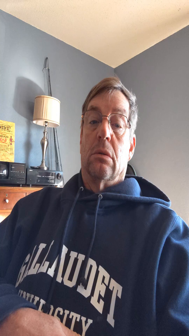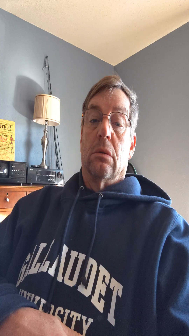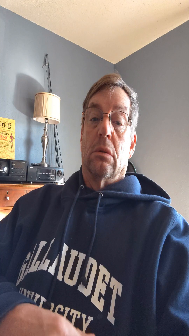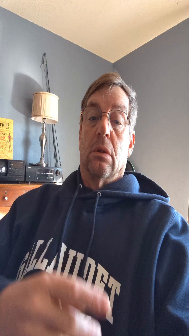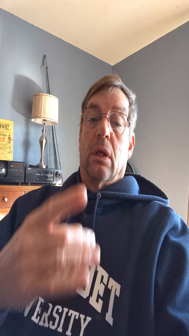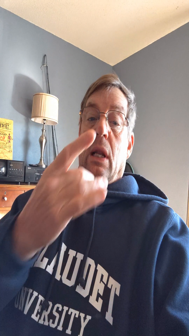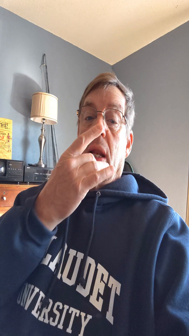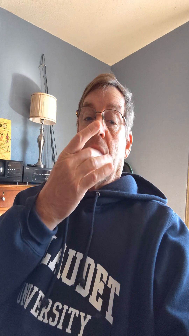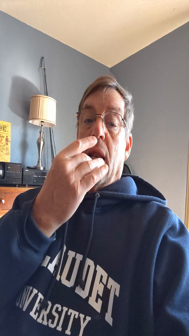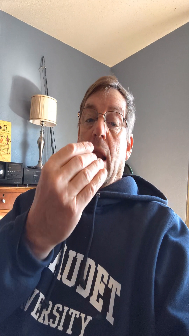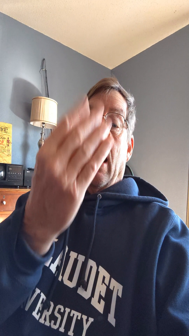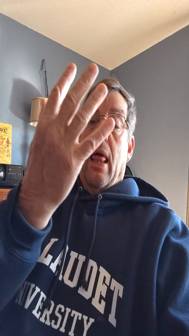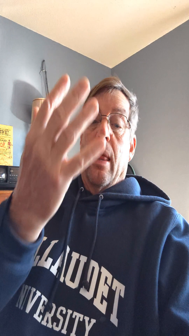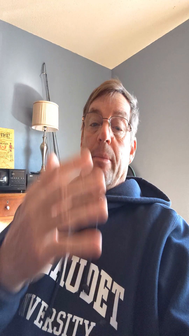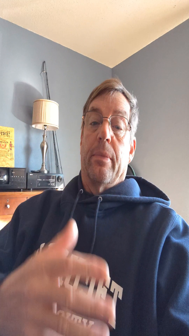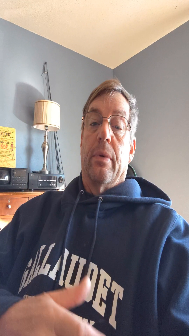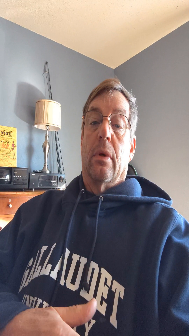lamp